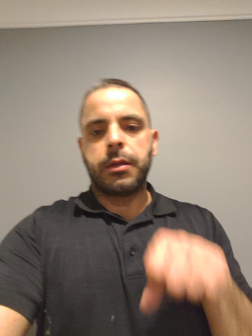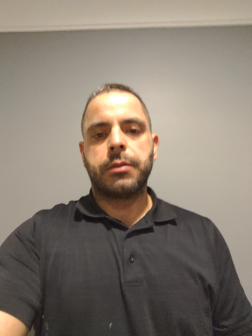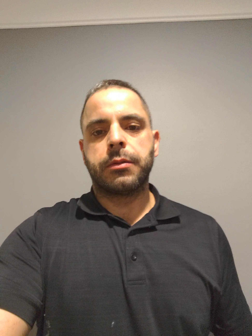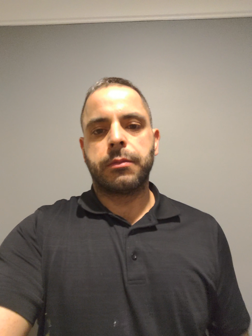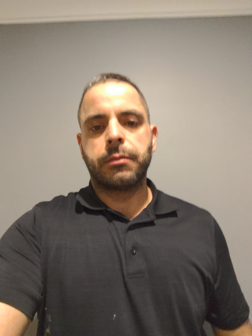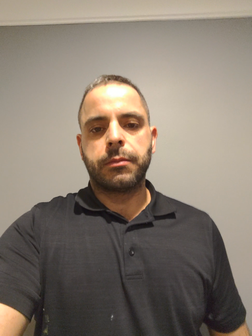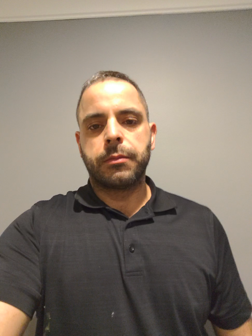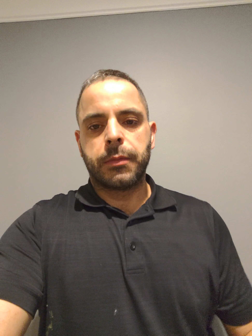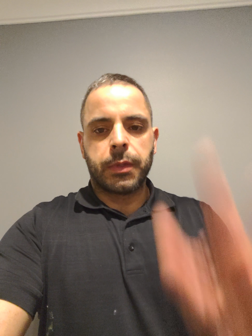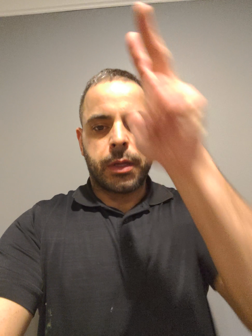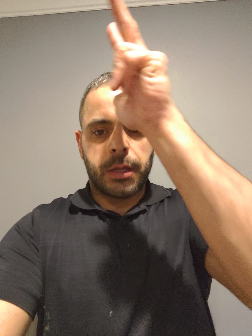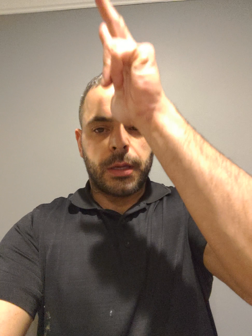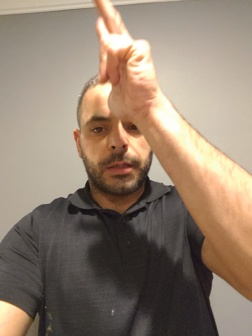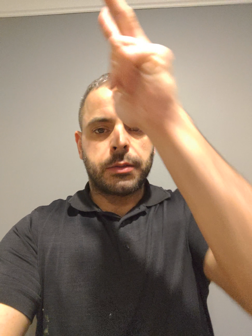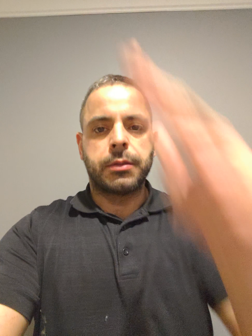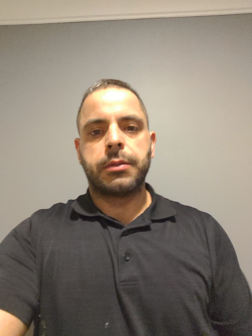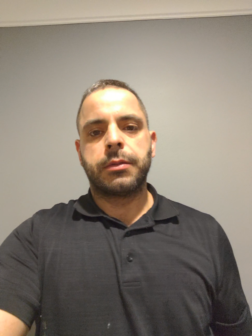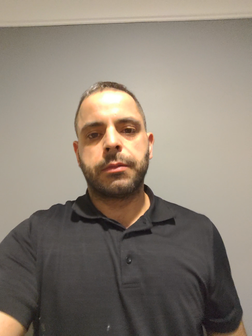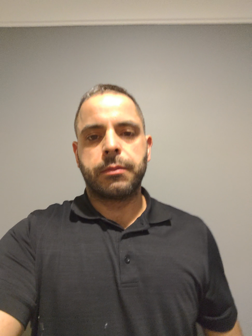hen